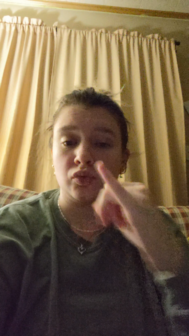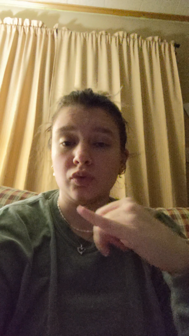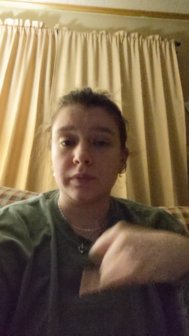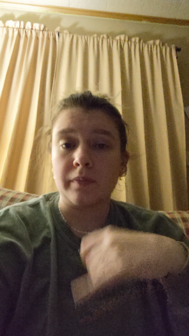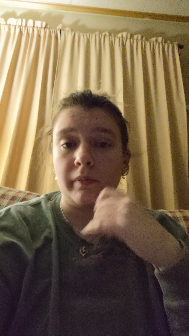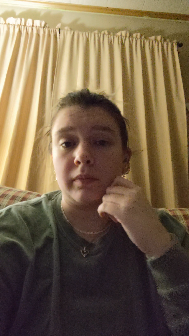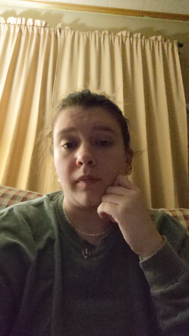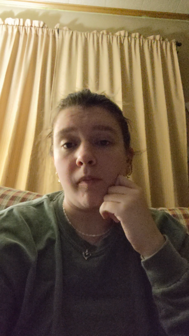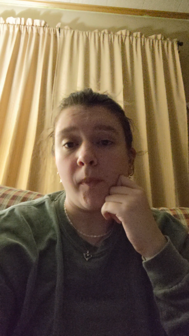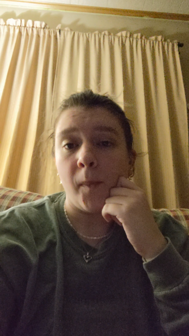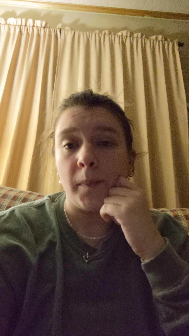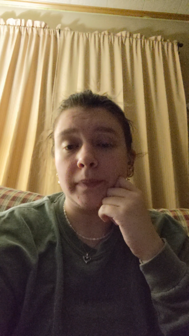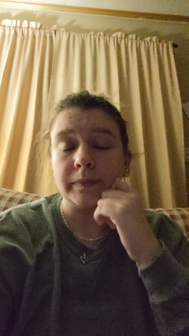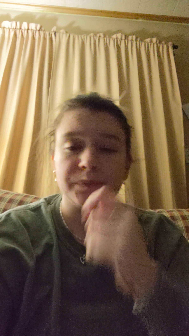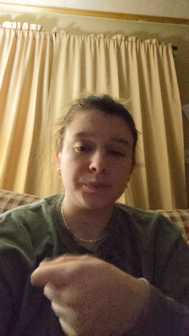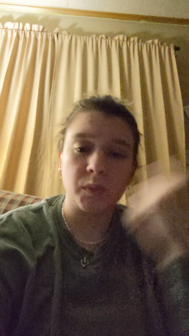pull